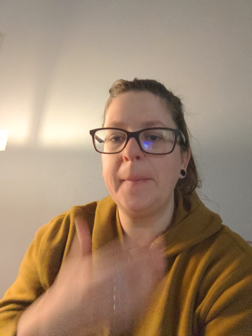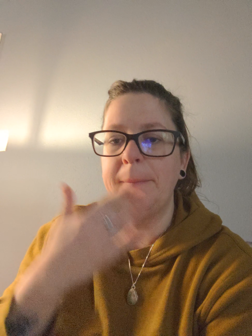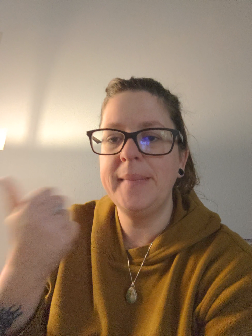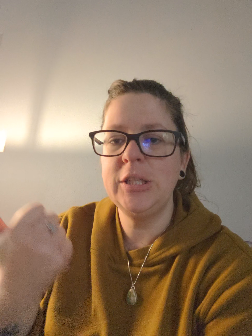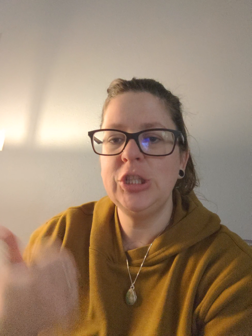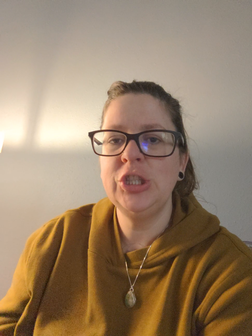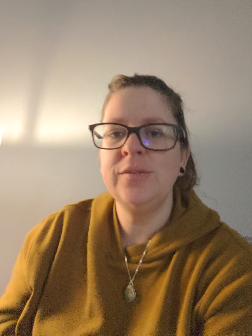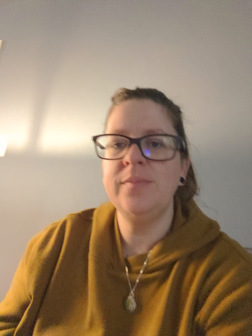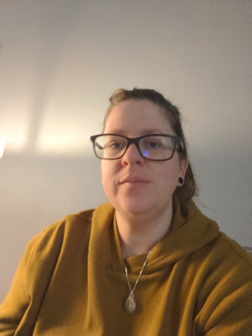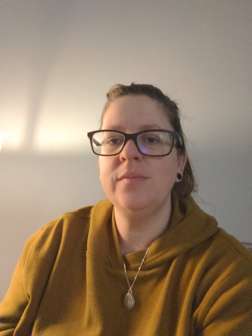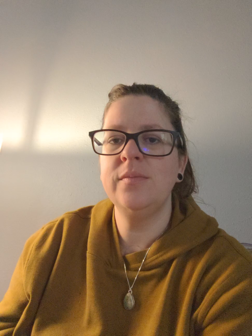better